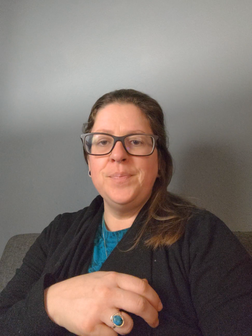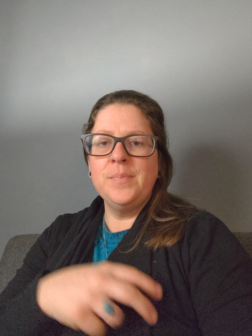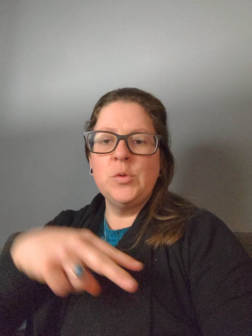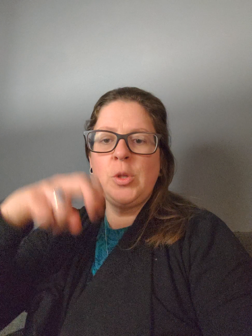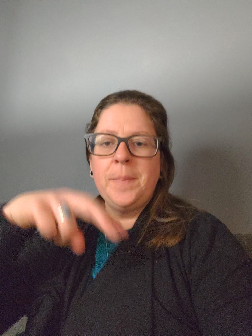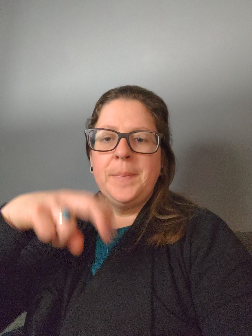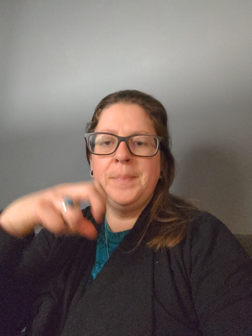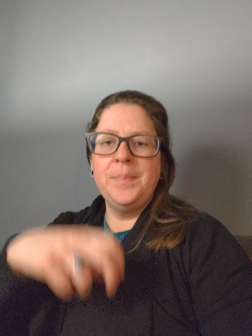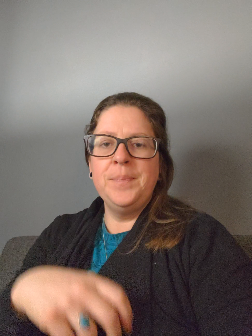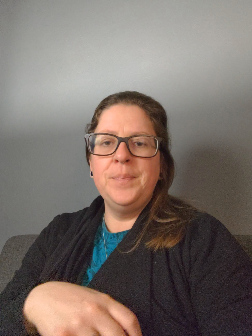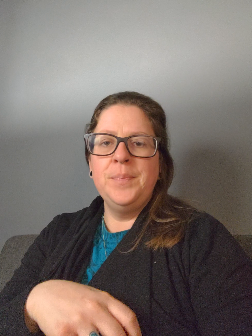jump